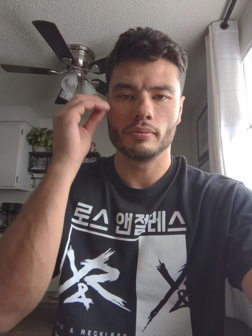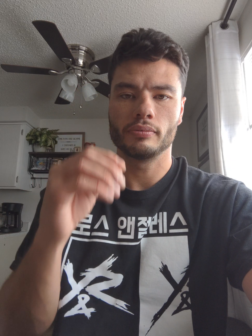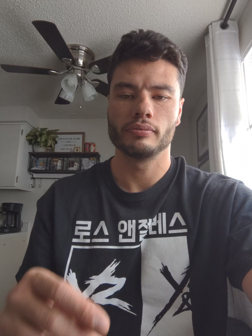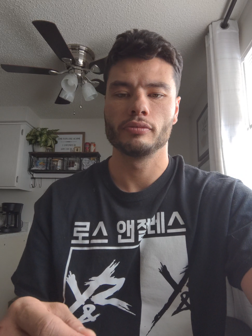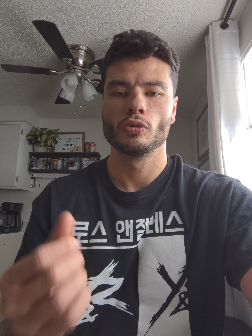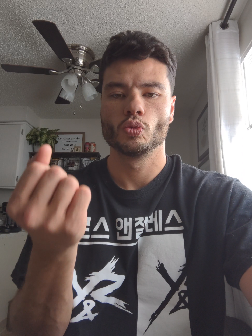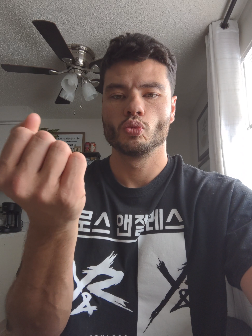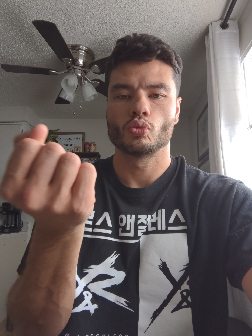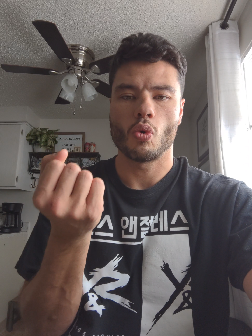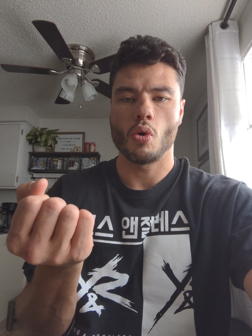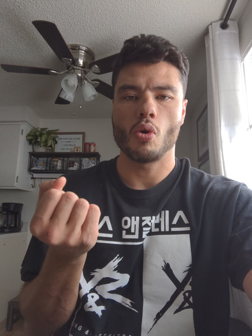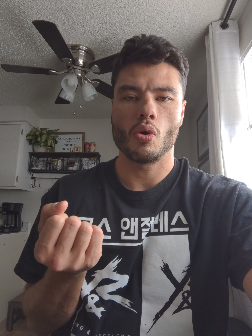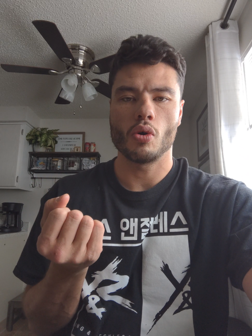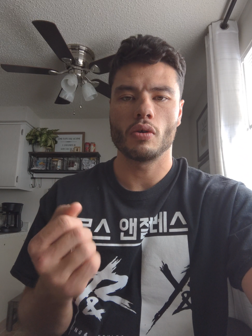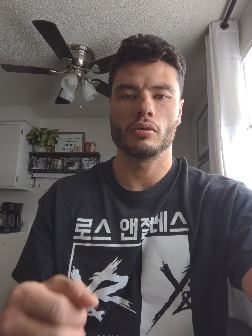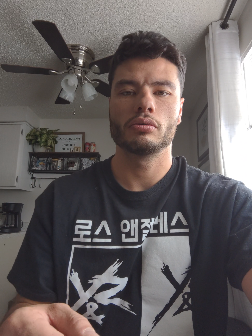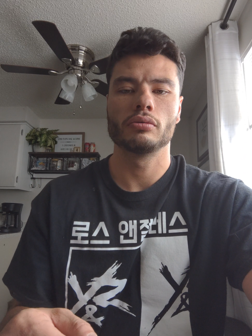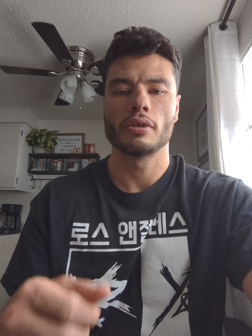drawer